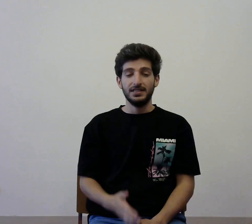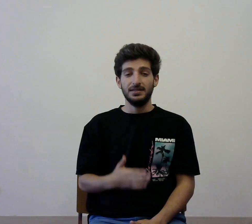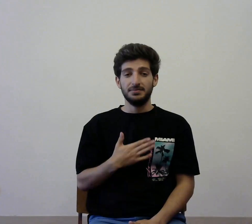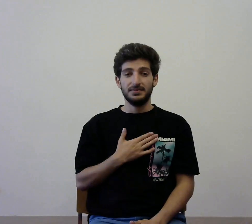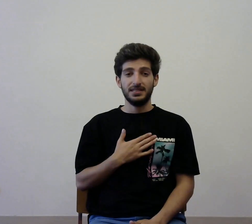mən